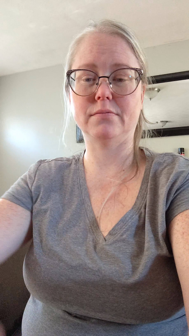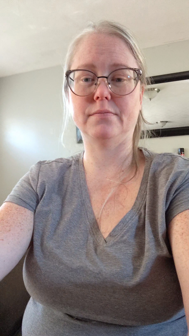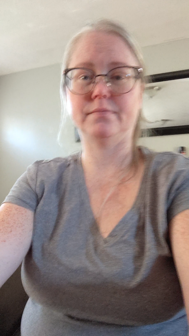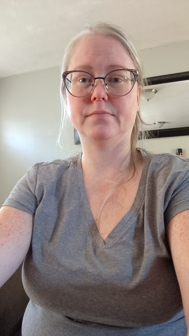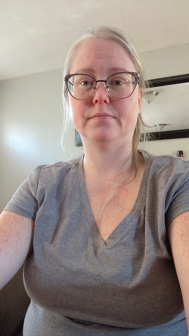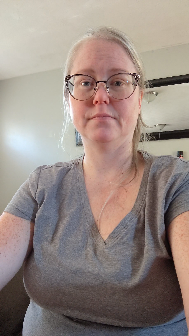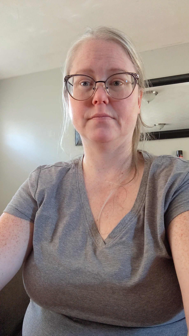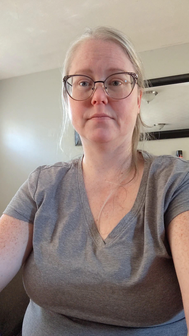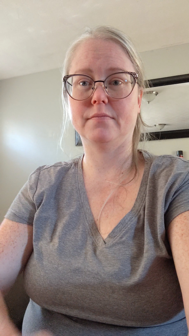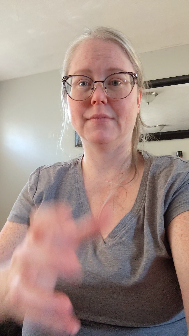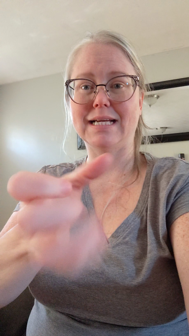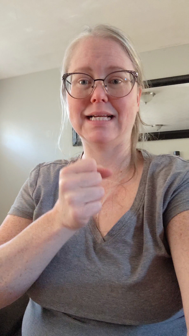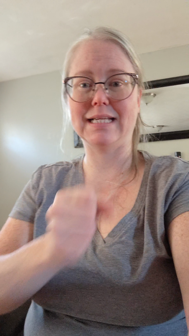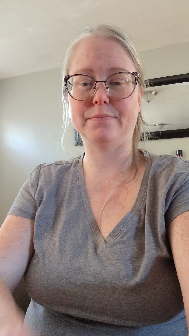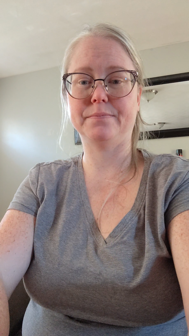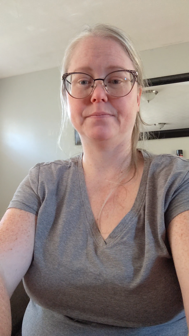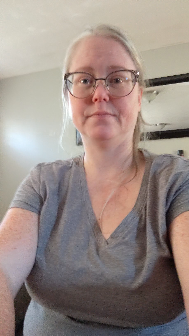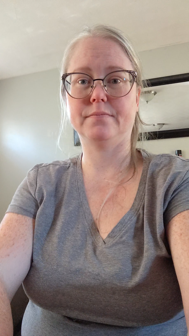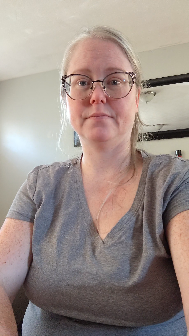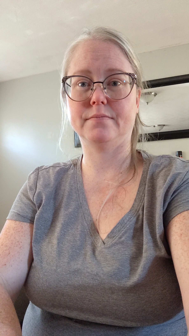get